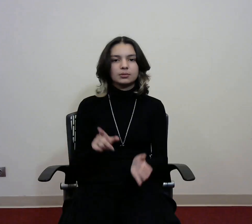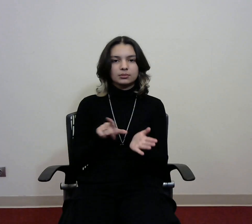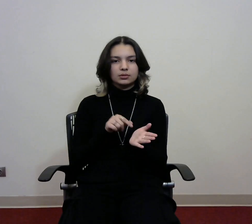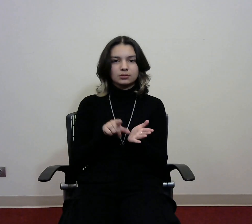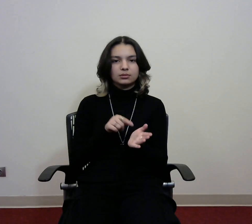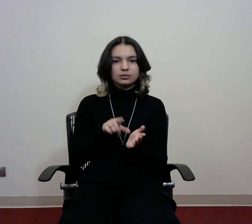pensiya